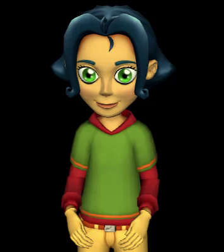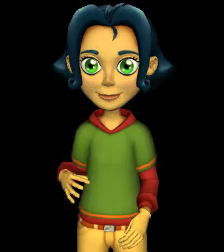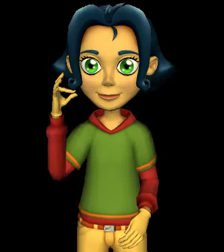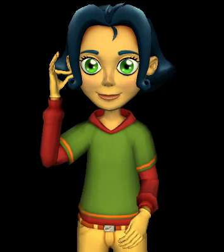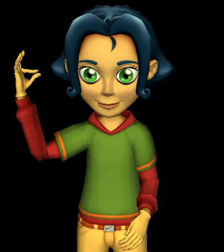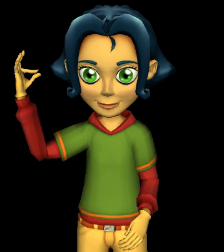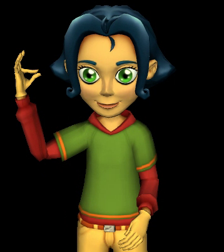صوت